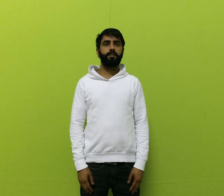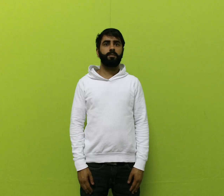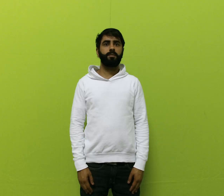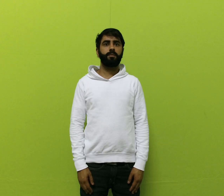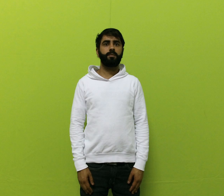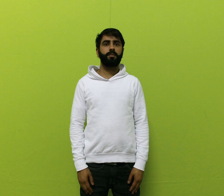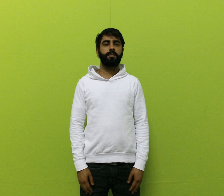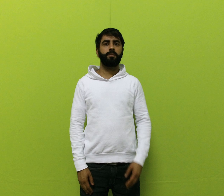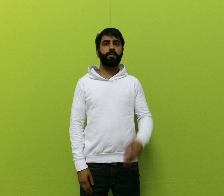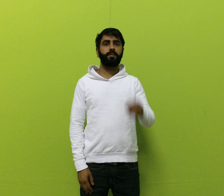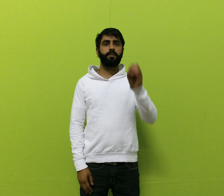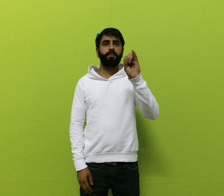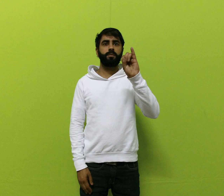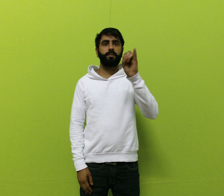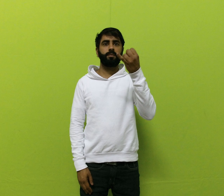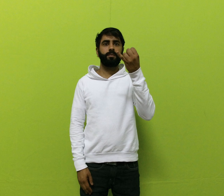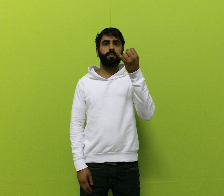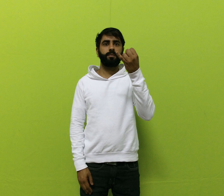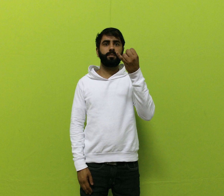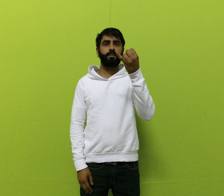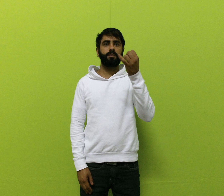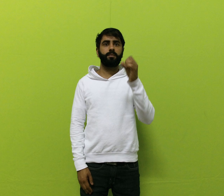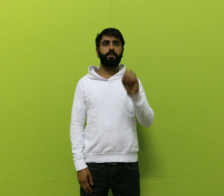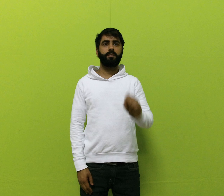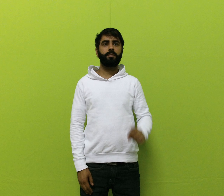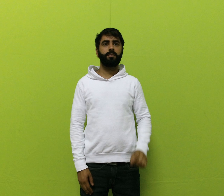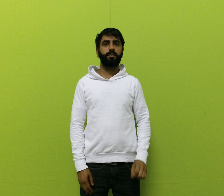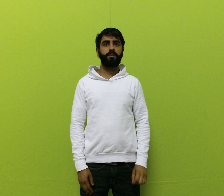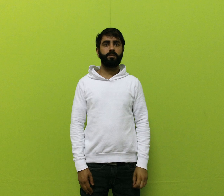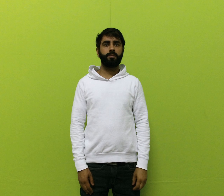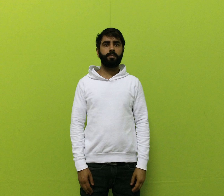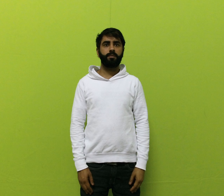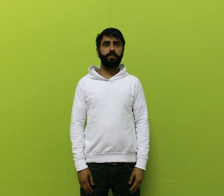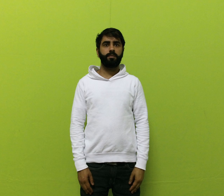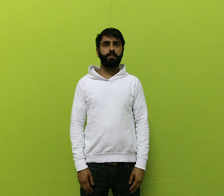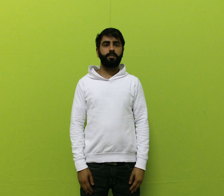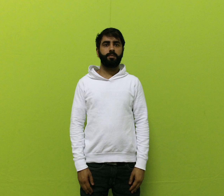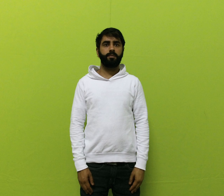aproveitar